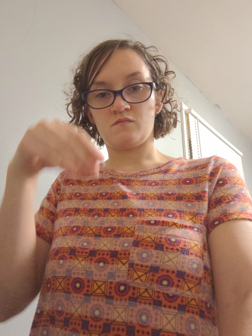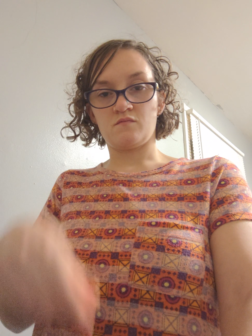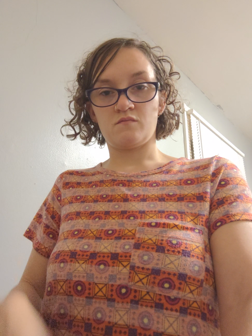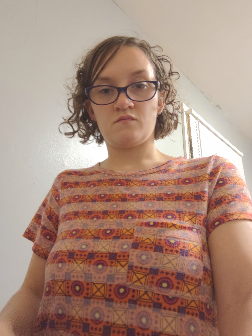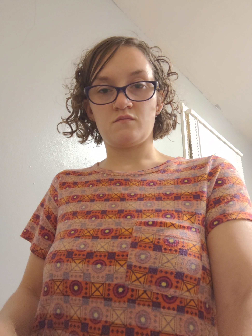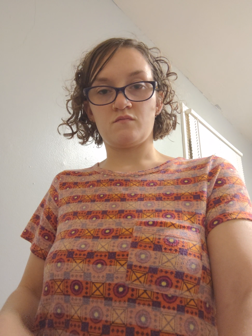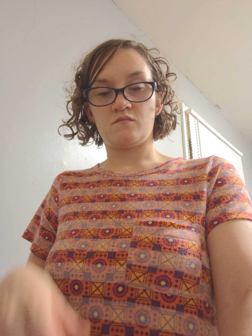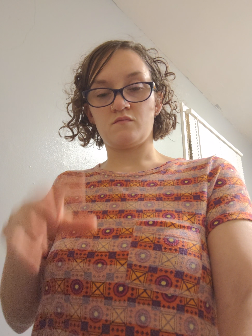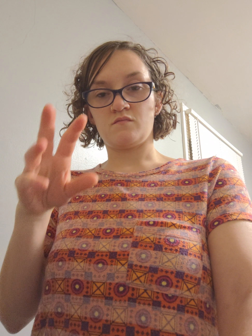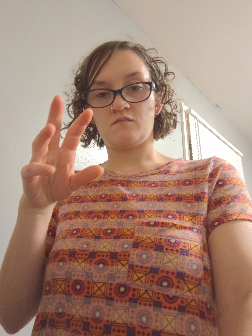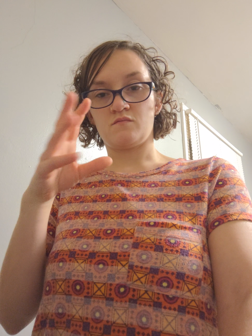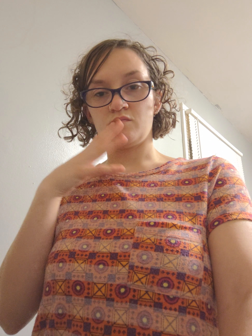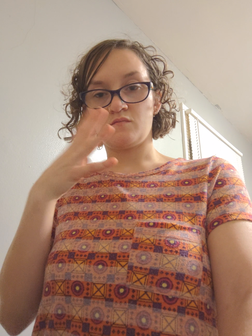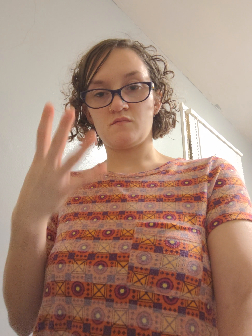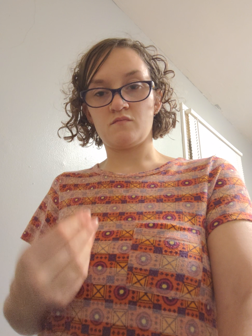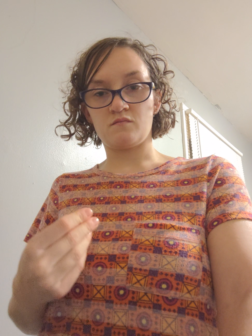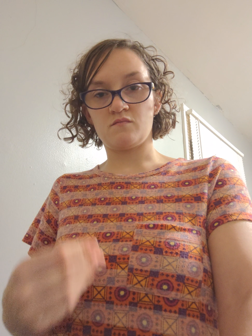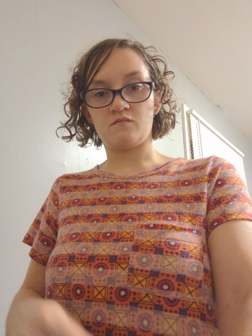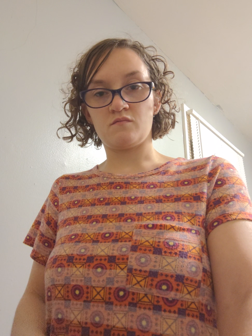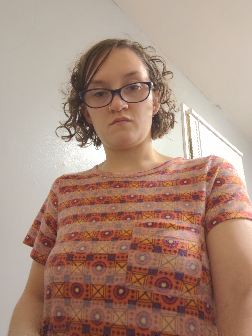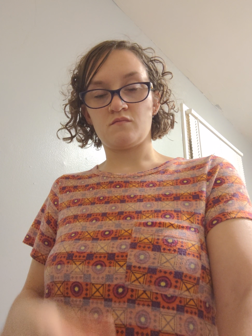wet